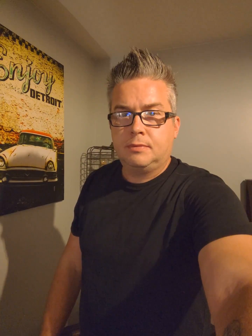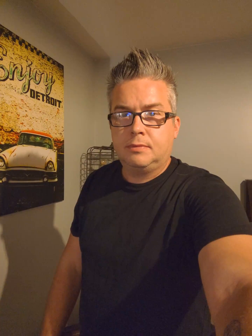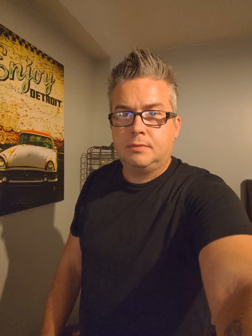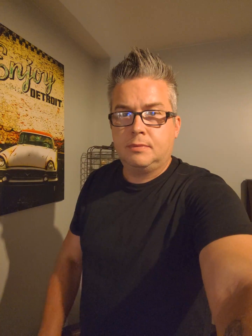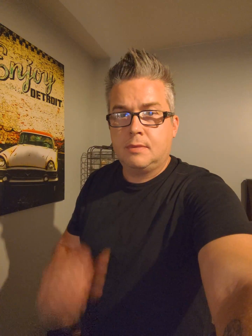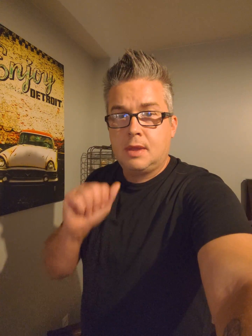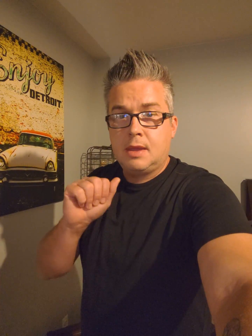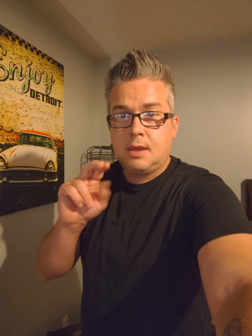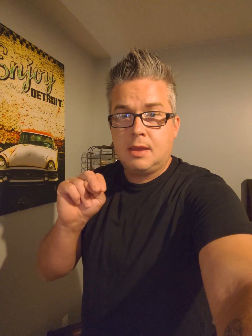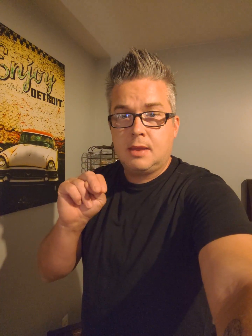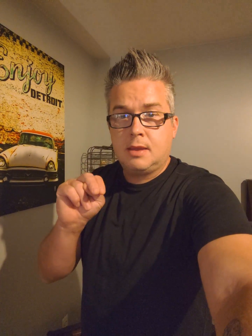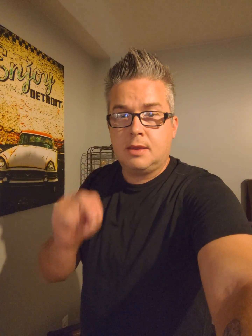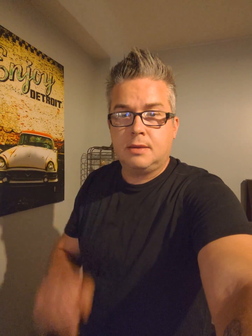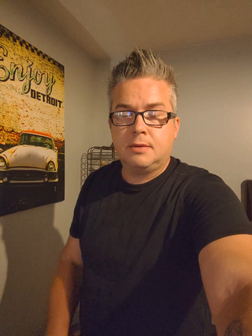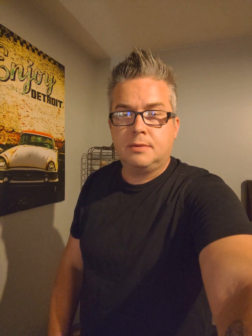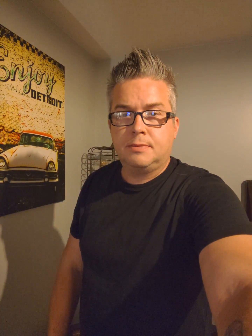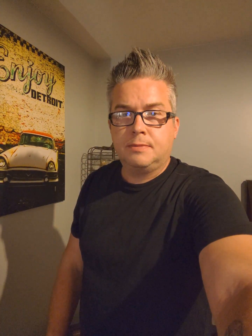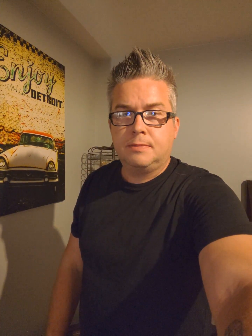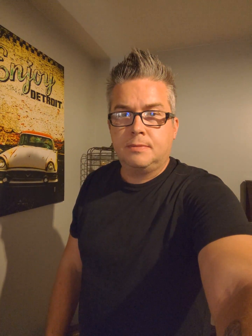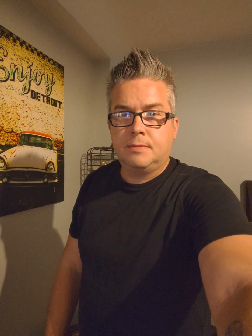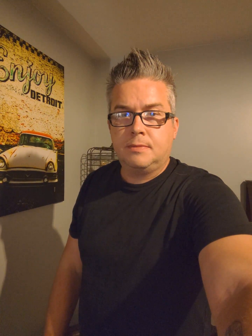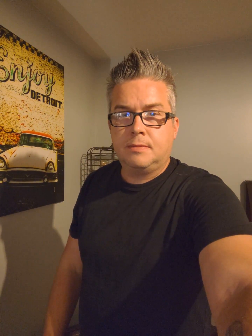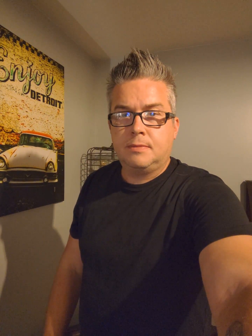an